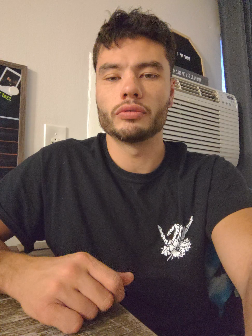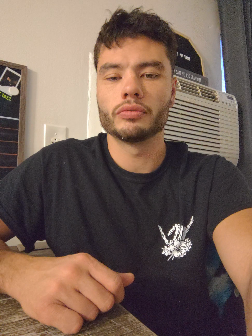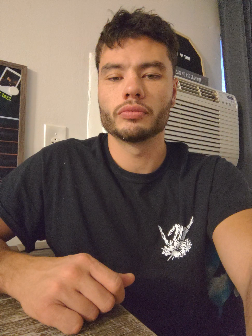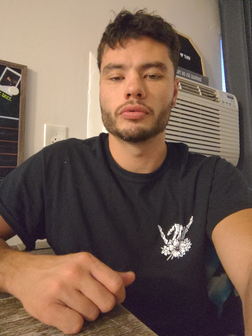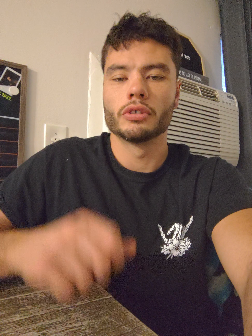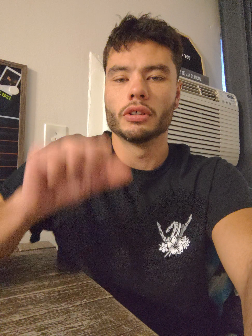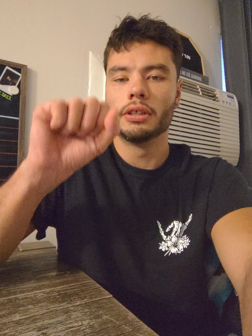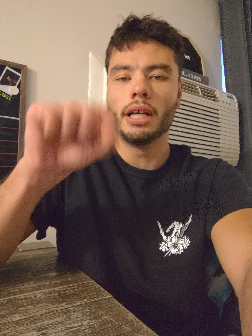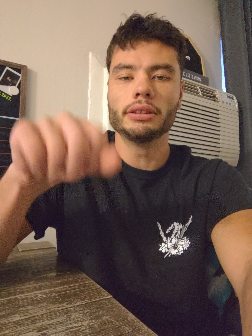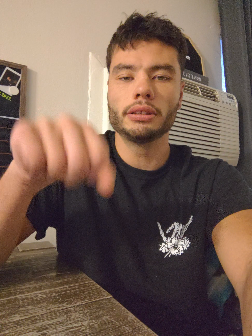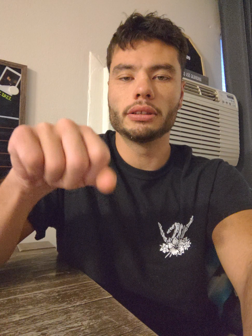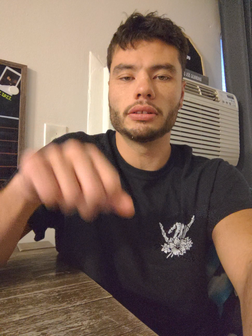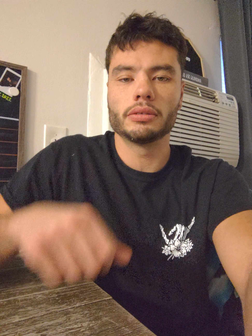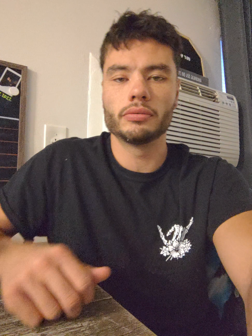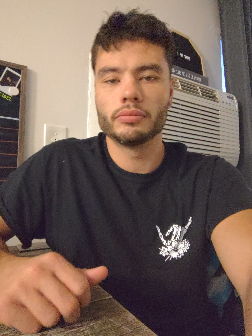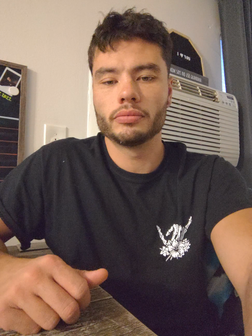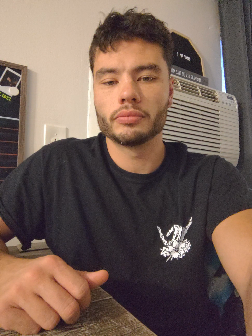yes